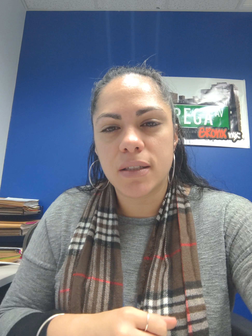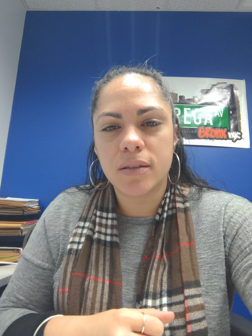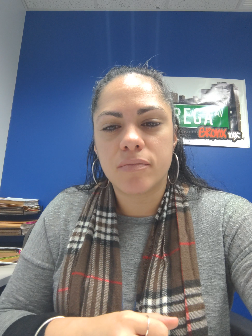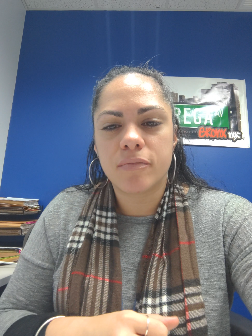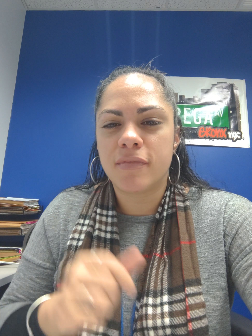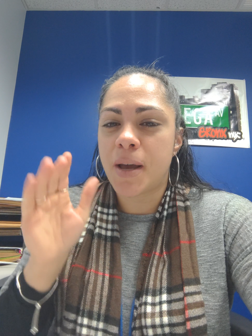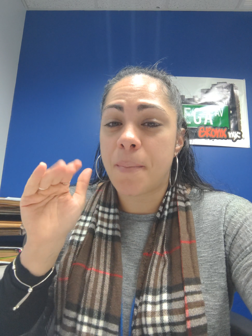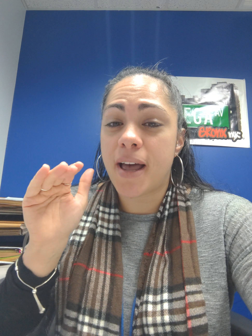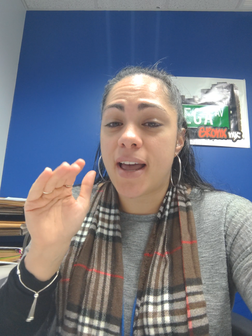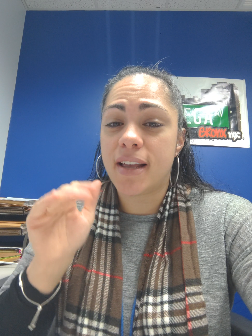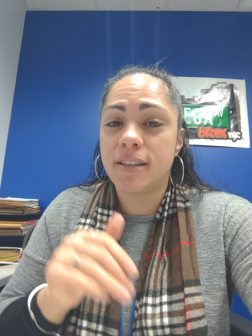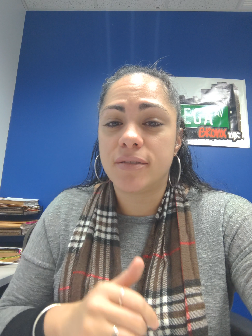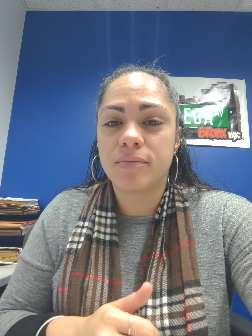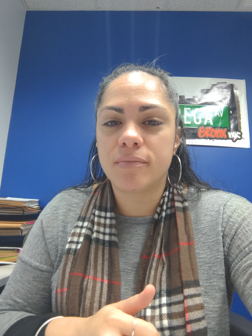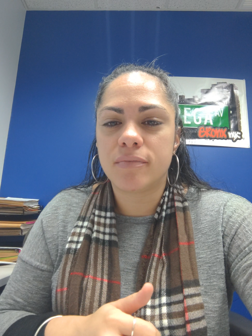bye